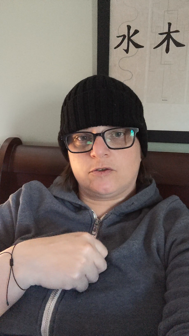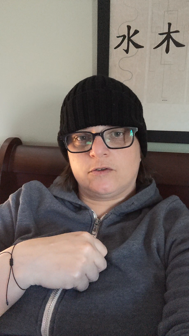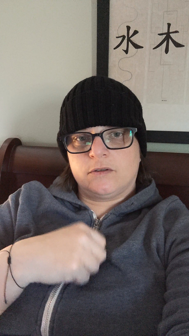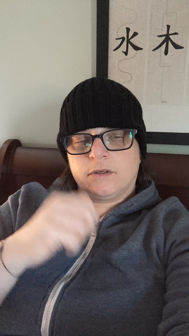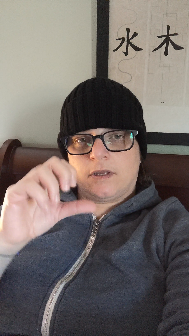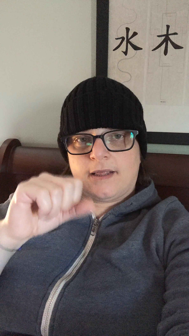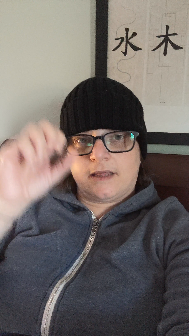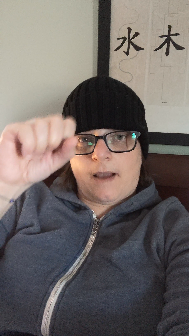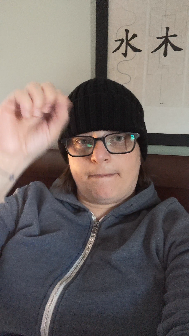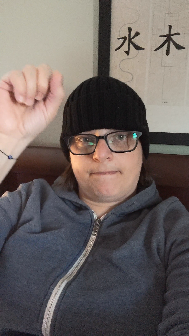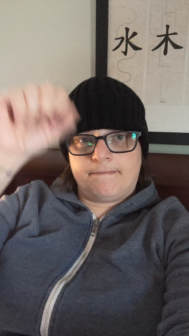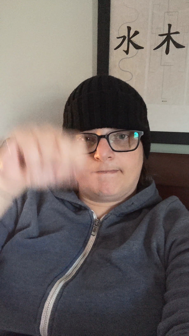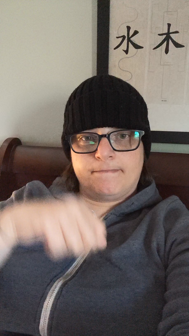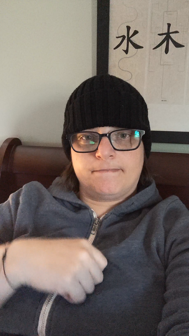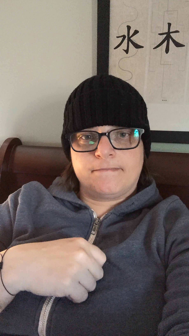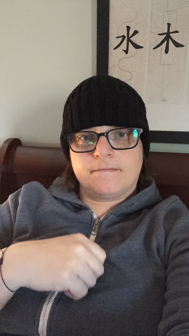climb